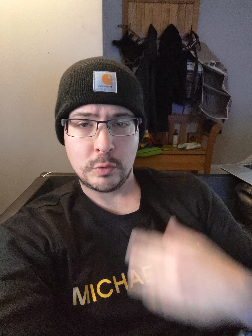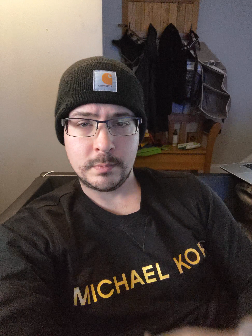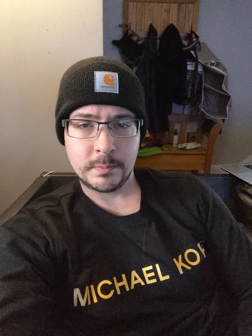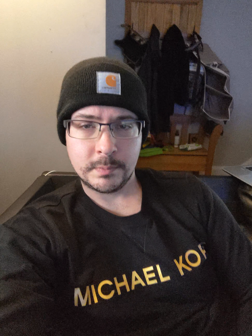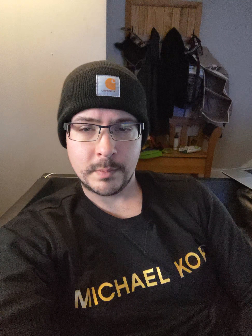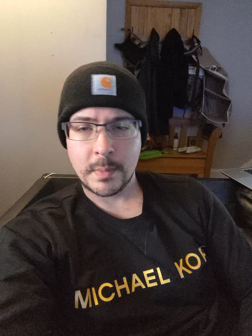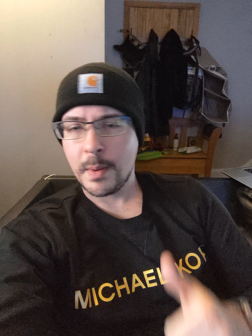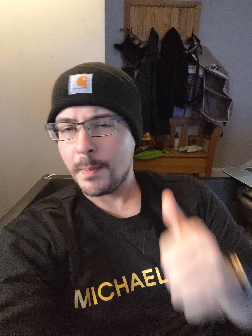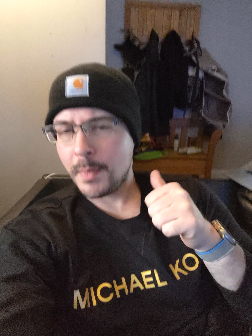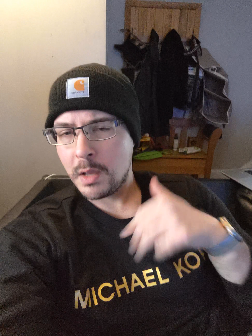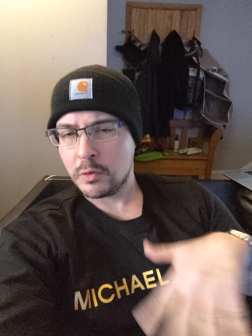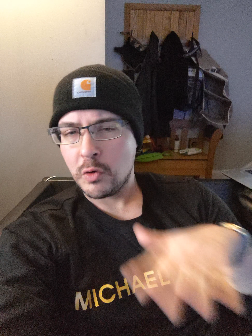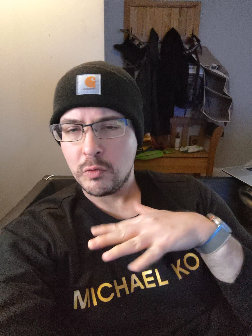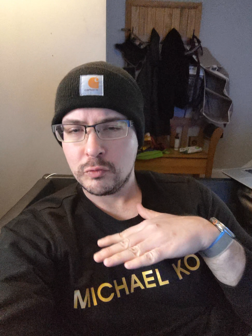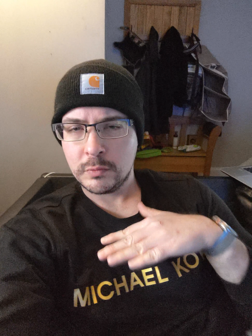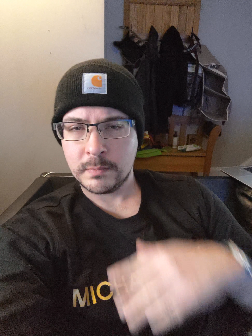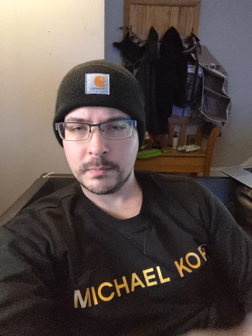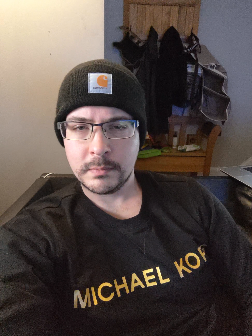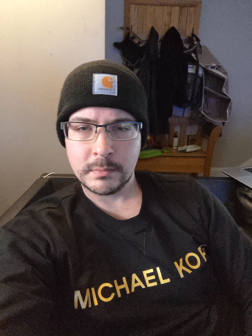backyard